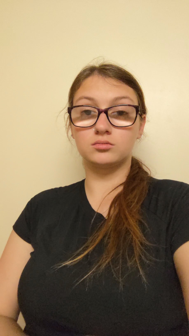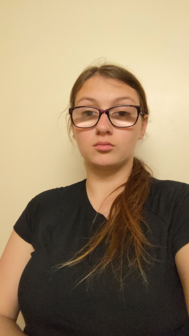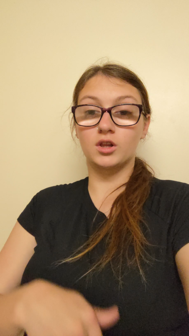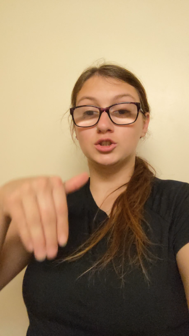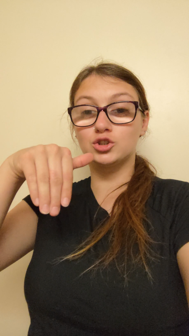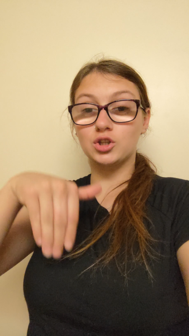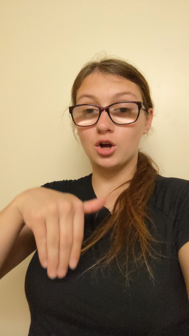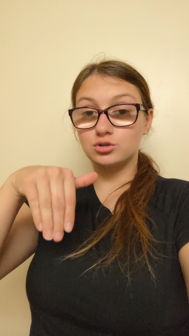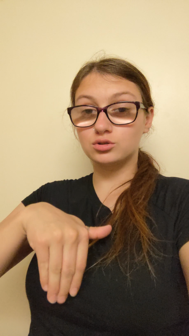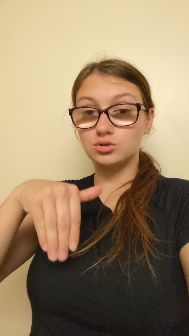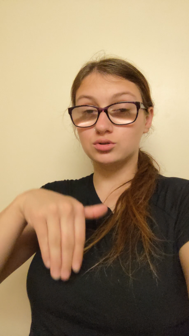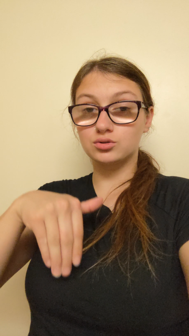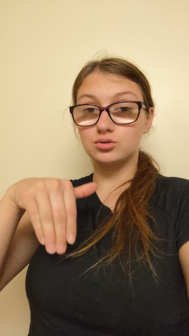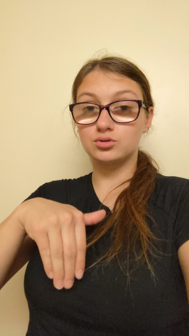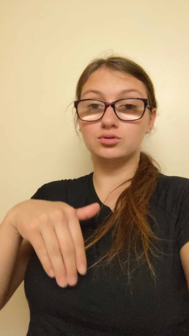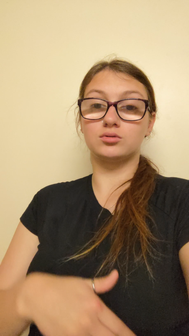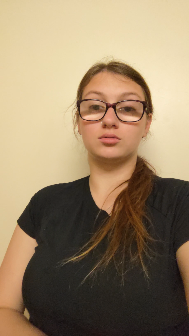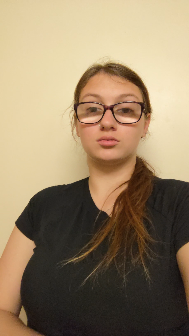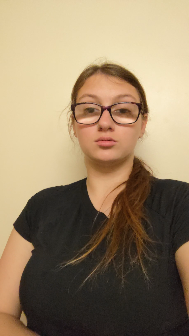doctor